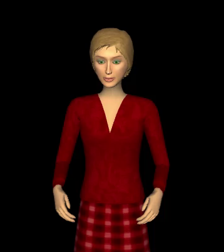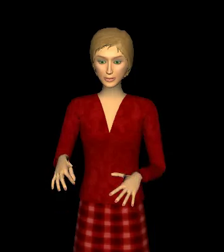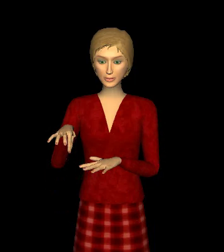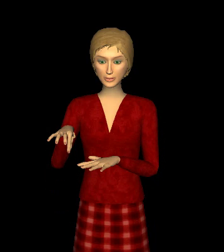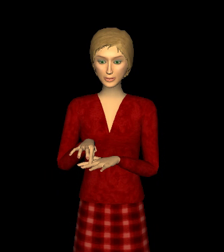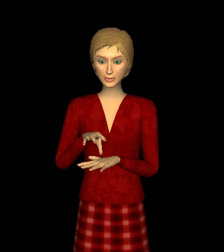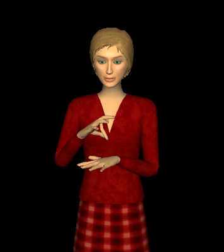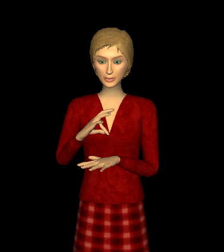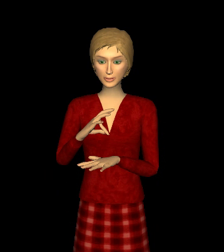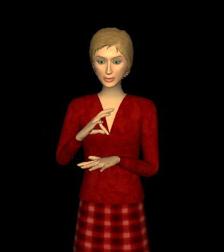زواج